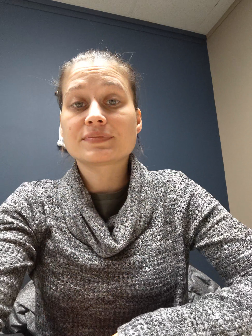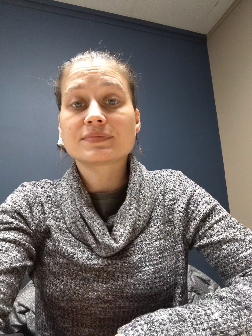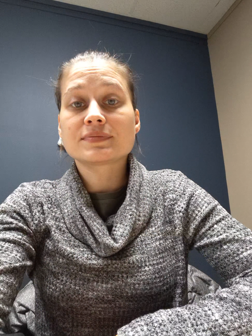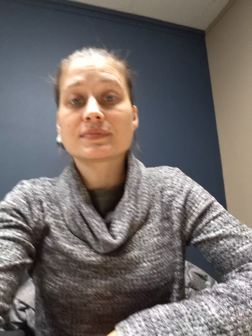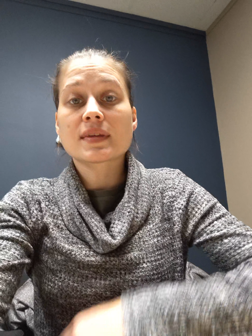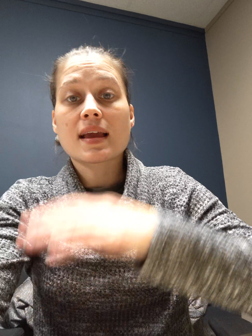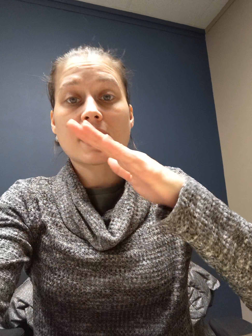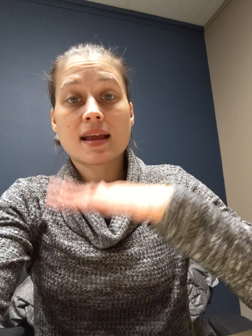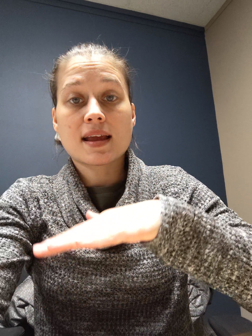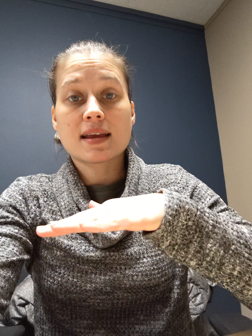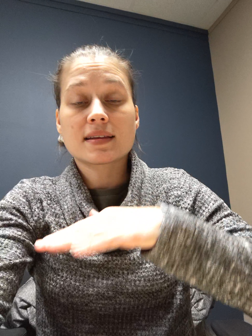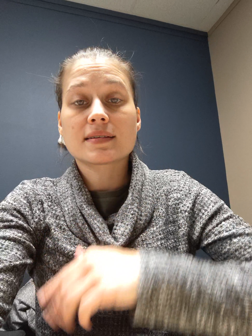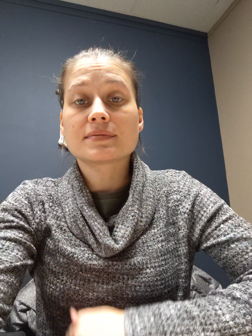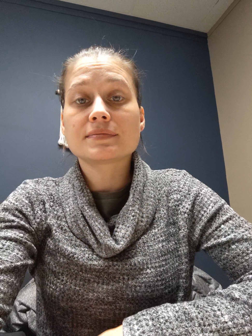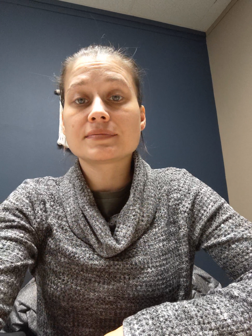on